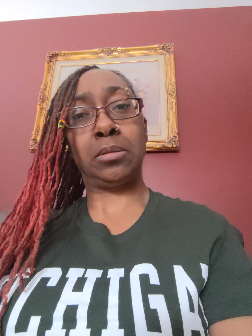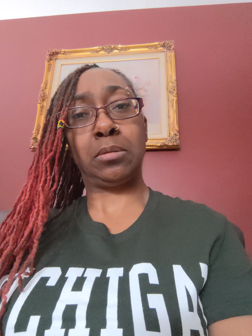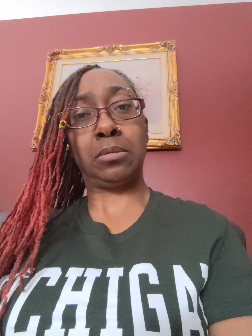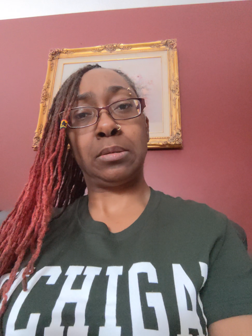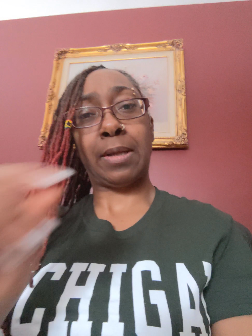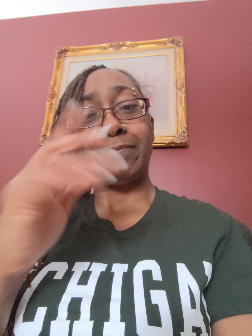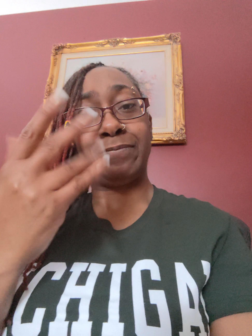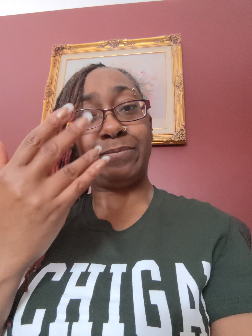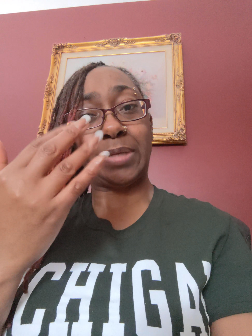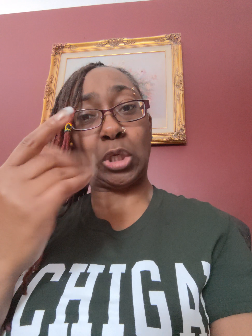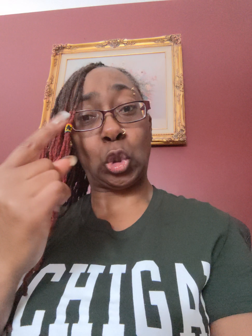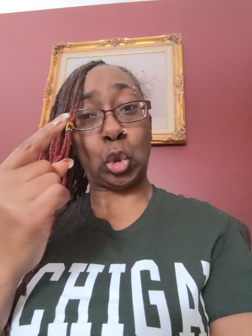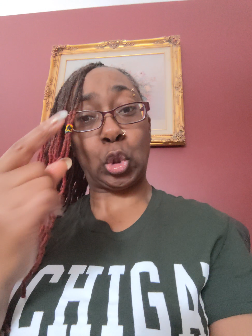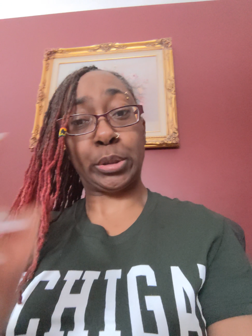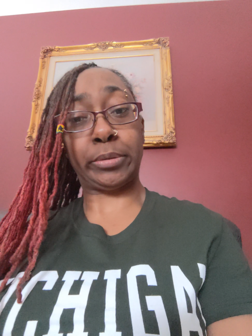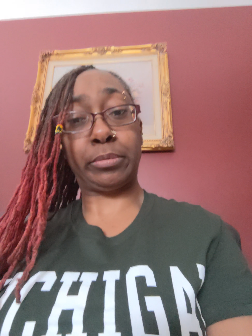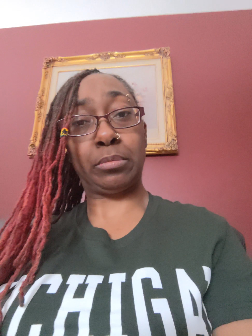finger